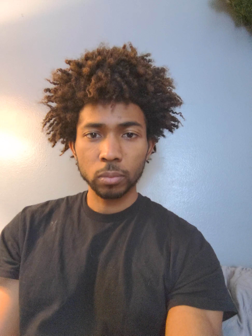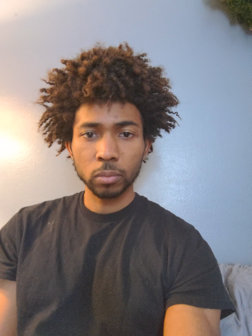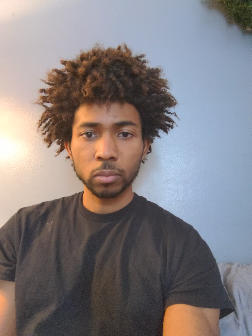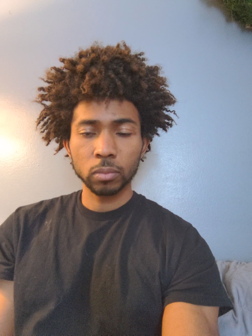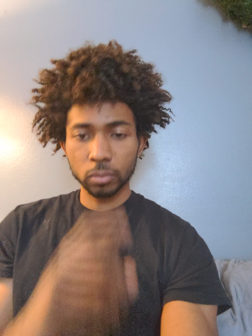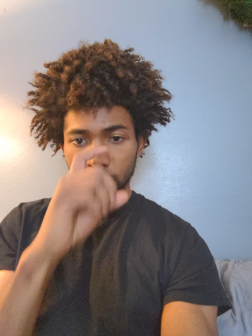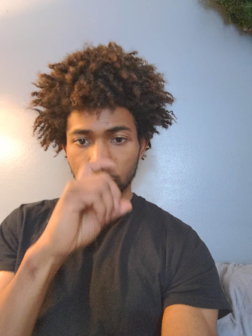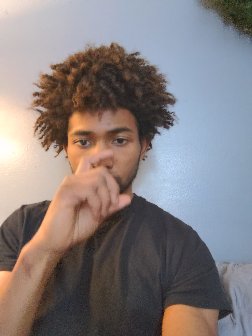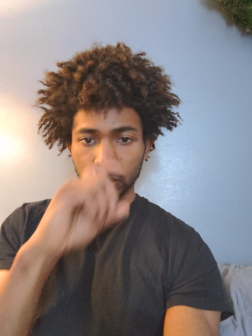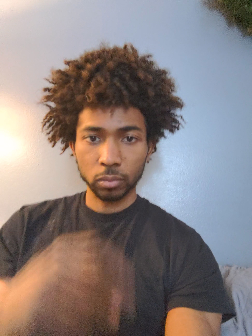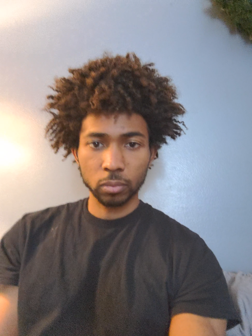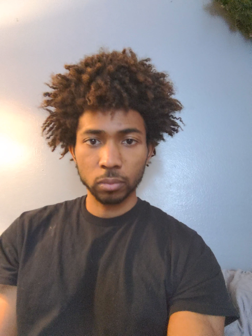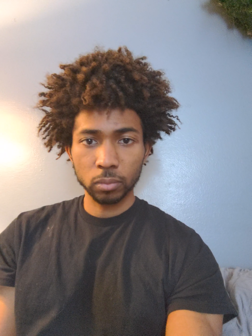doll